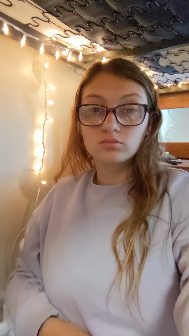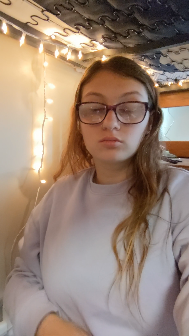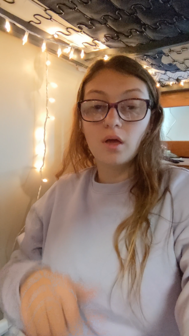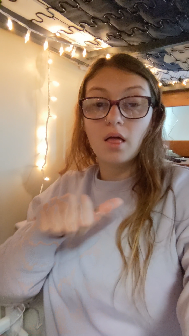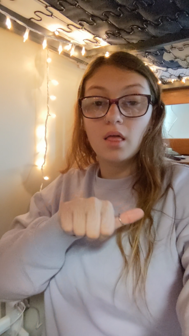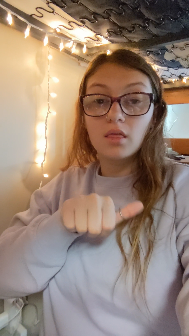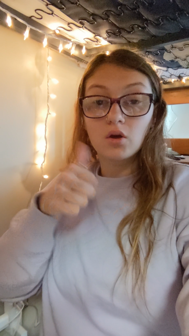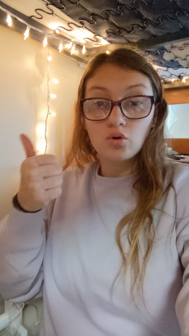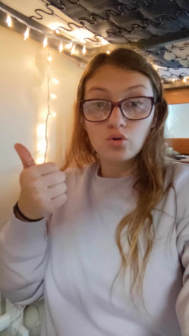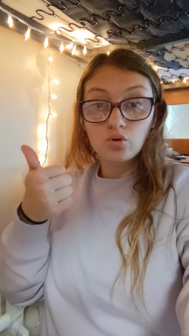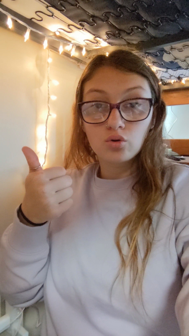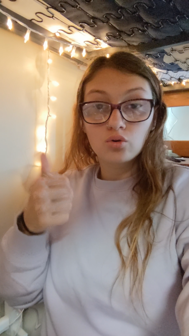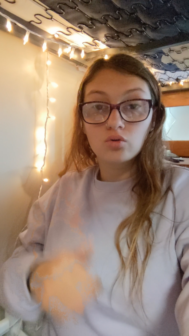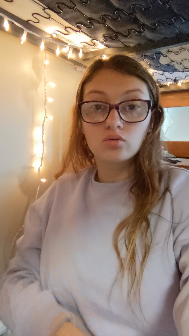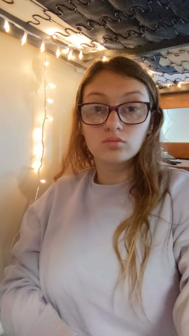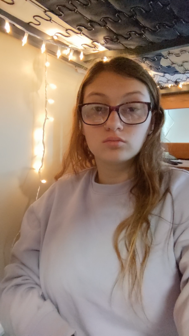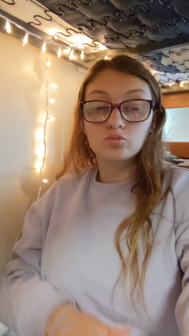other